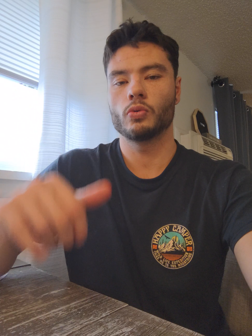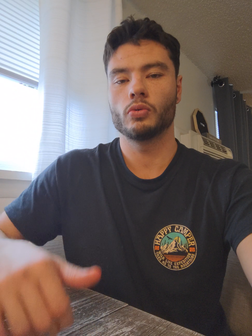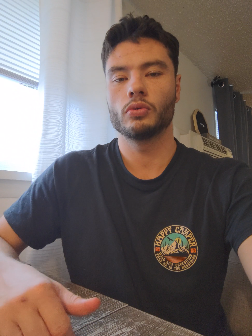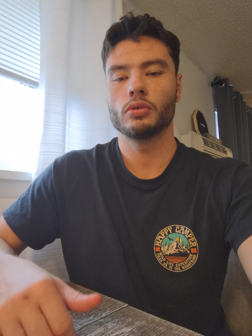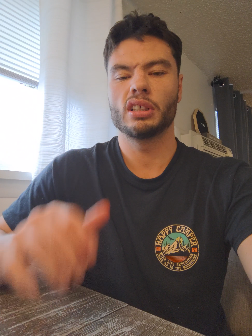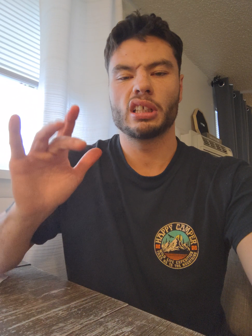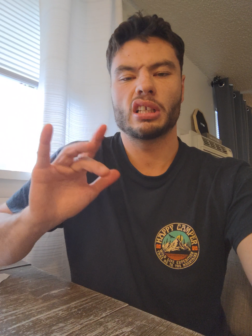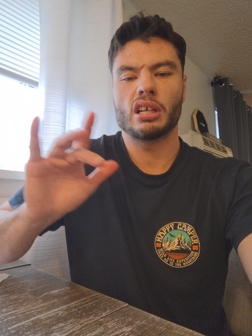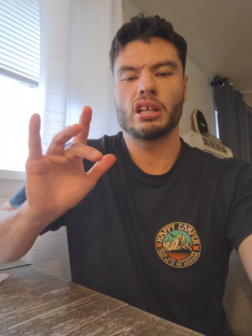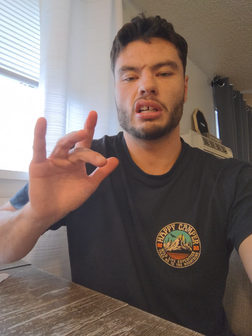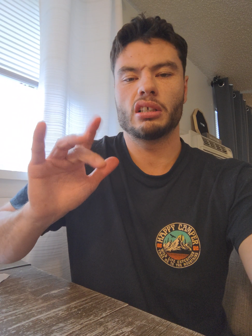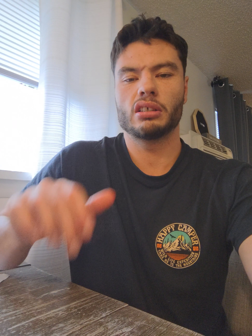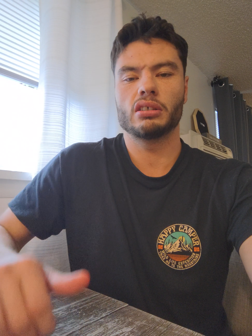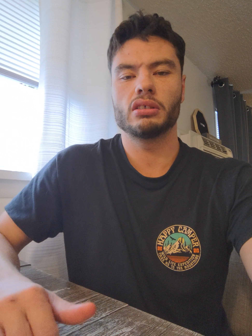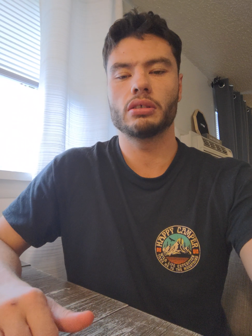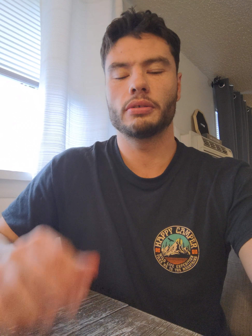yucky